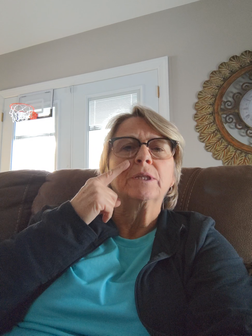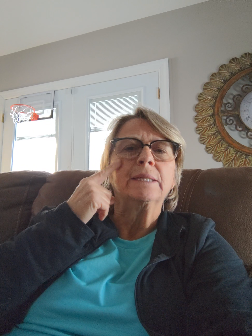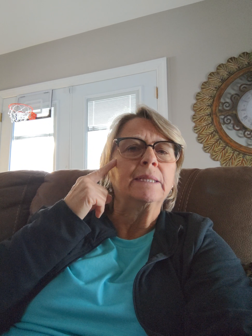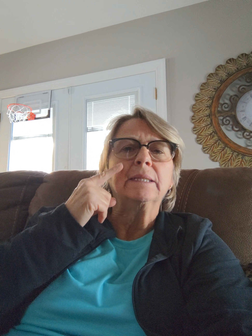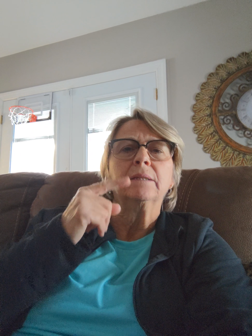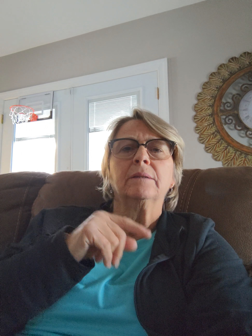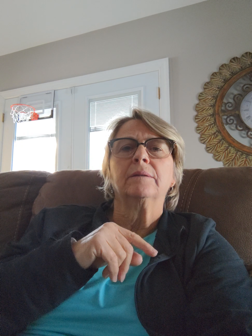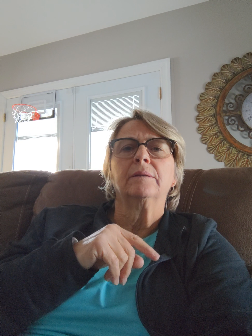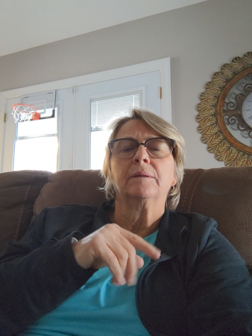cheek